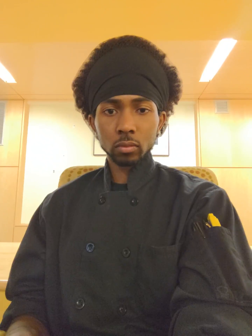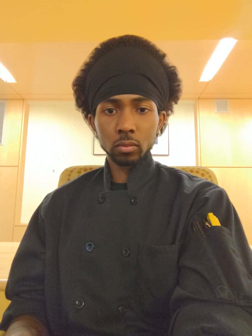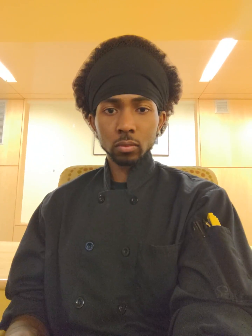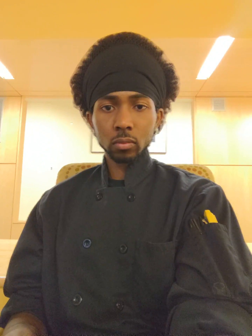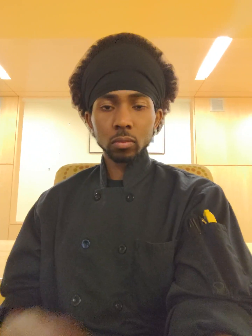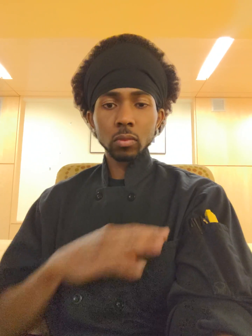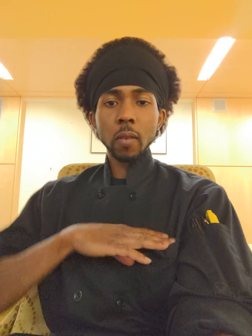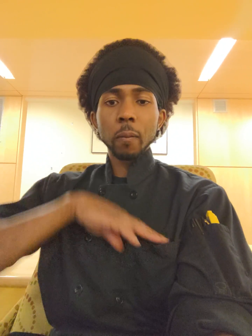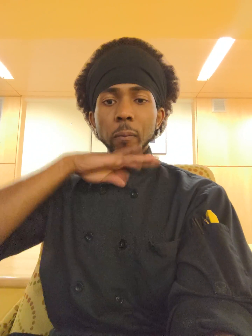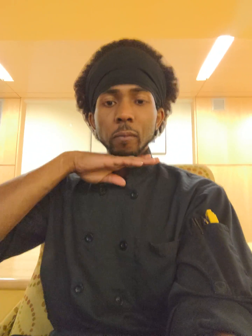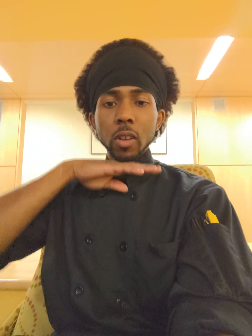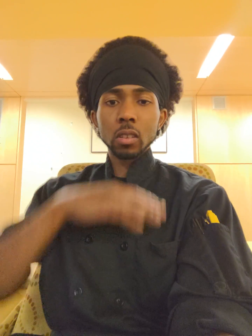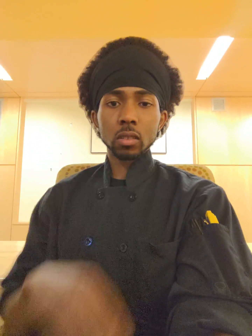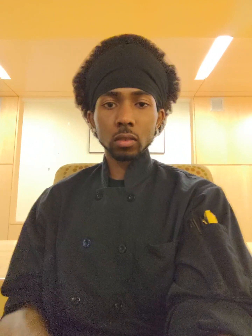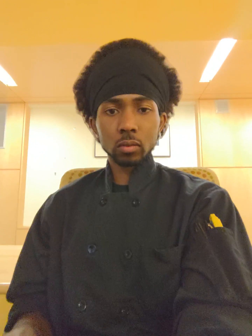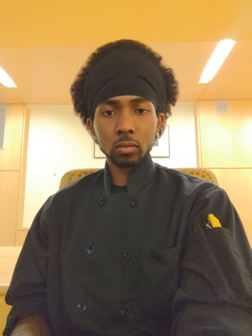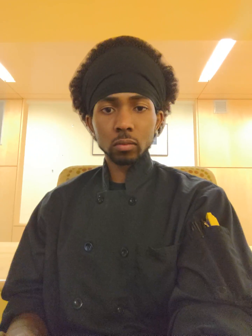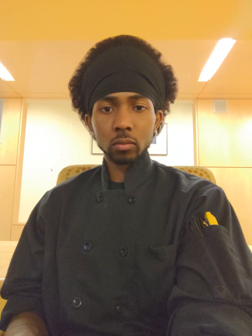full